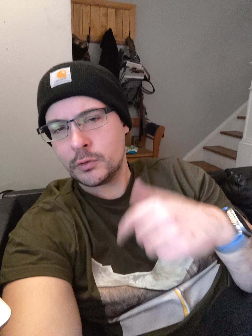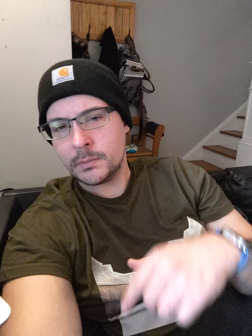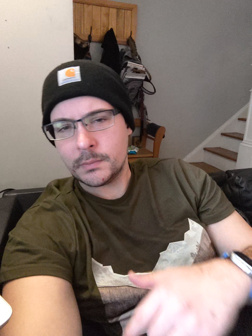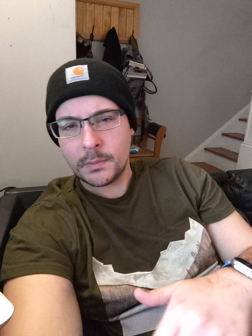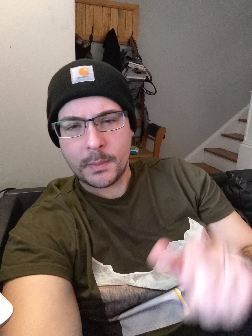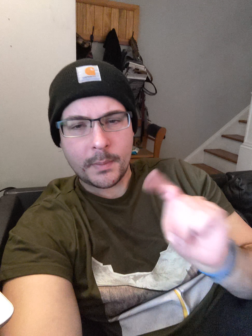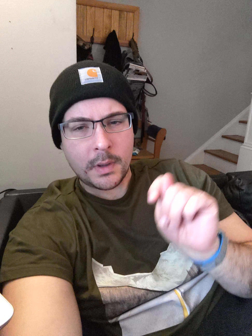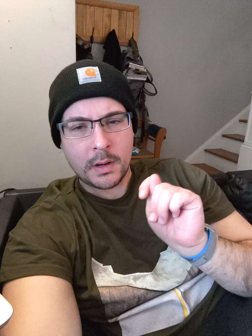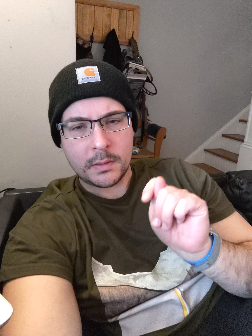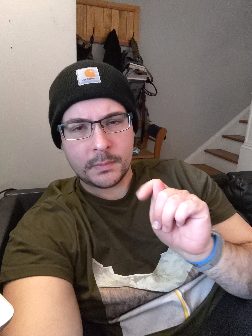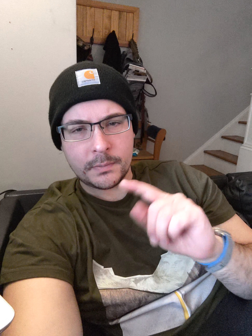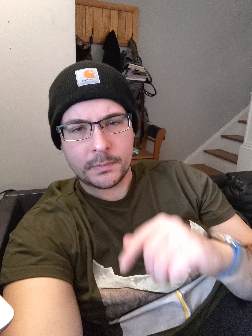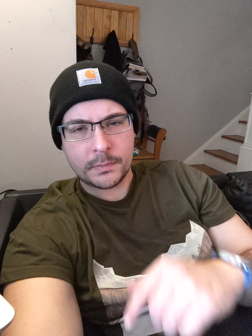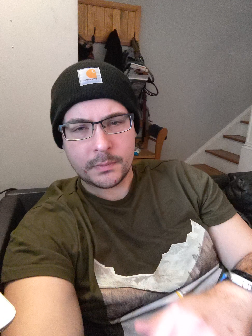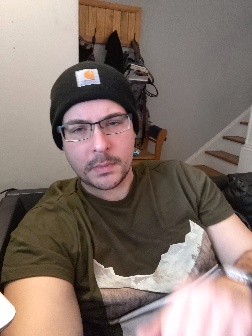potty